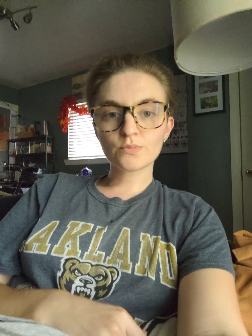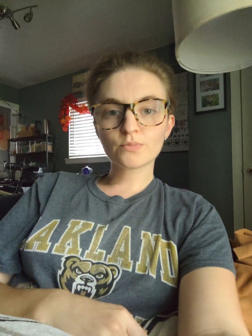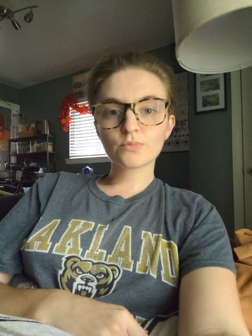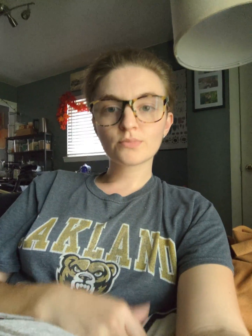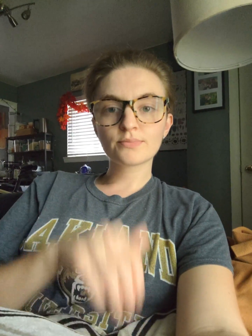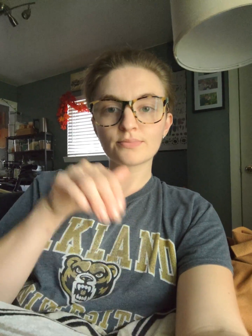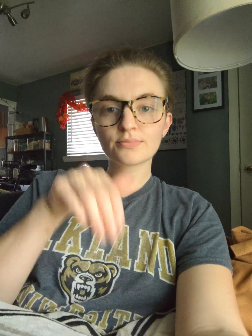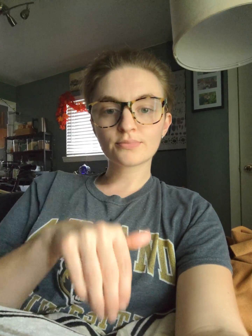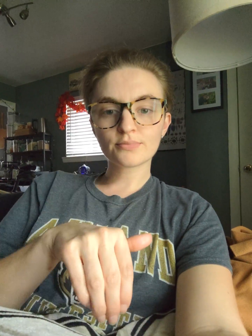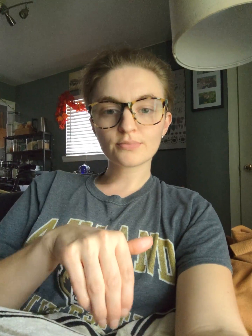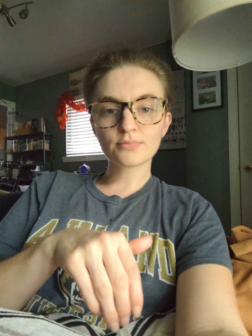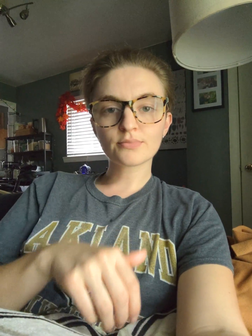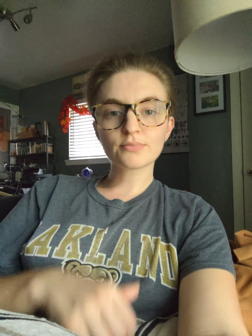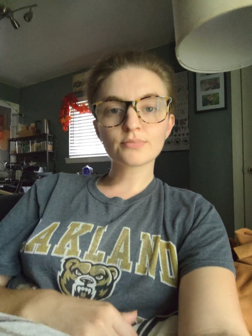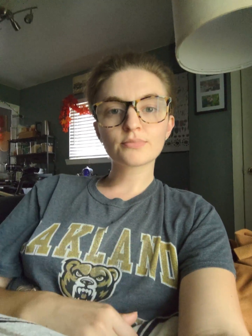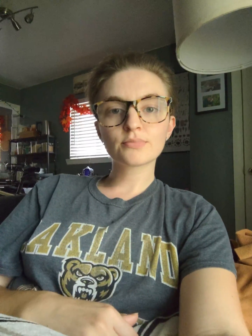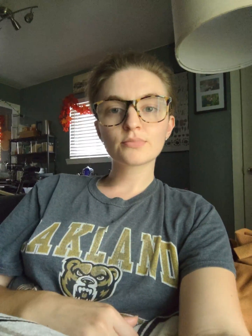night night